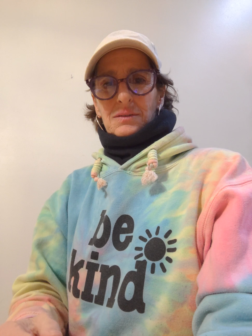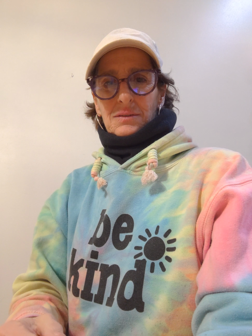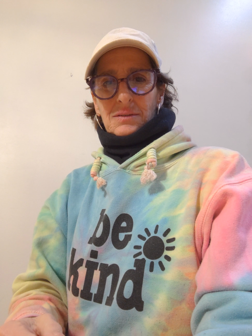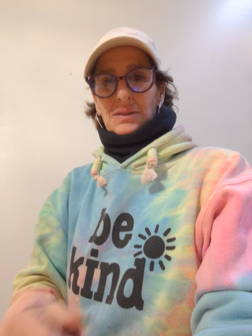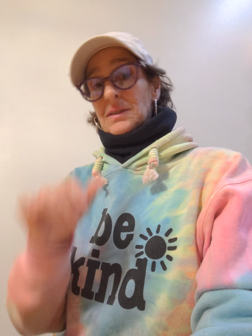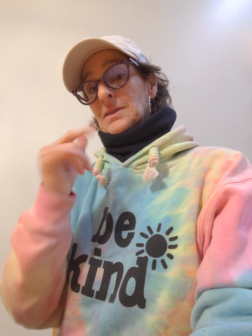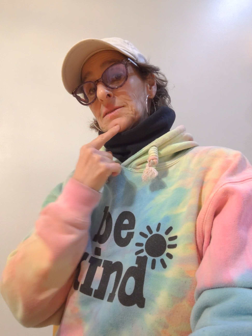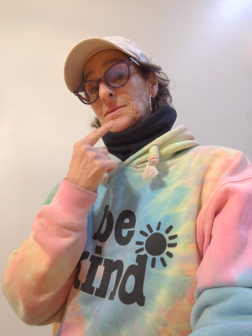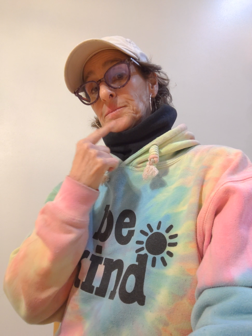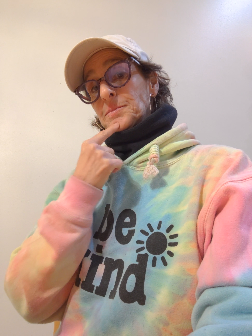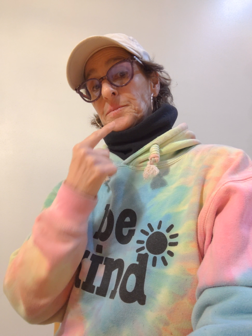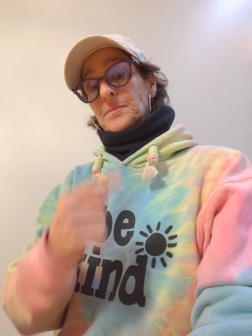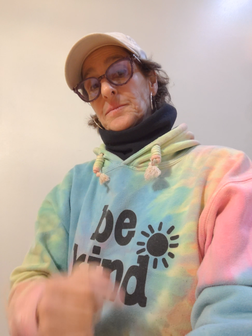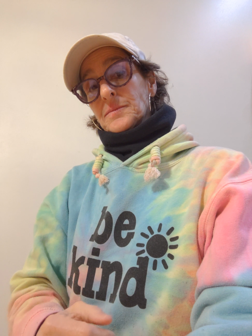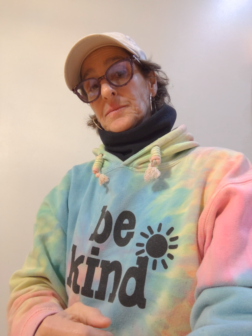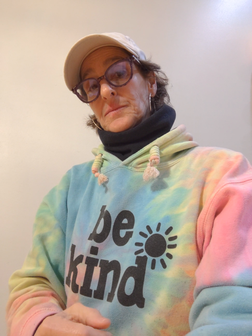say